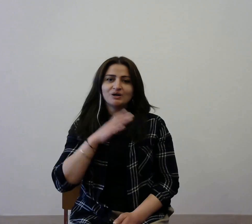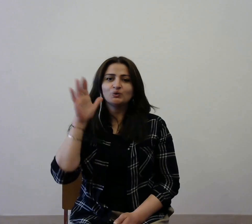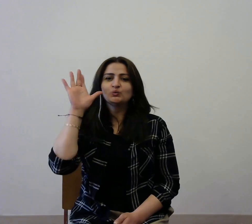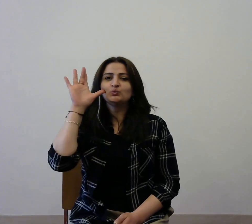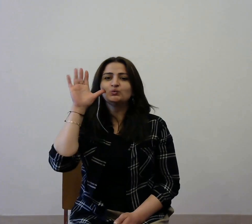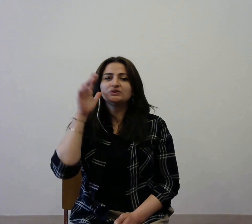su